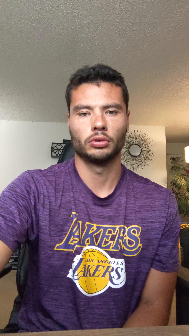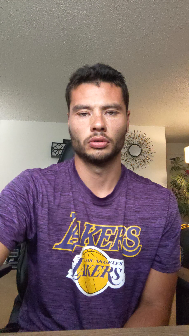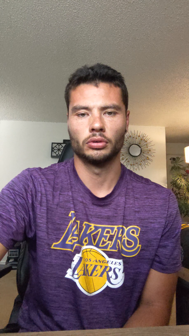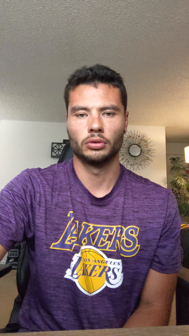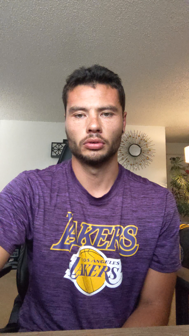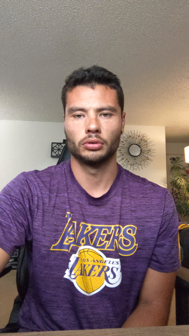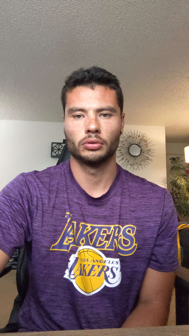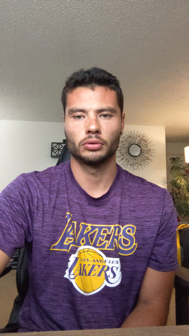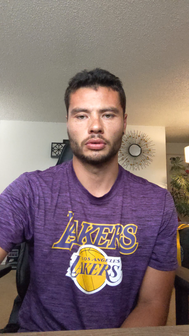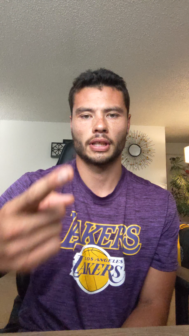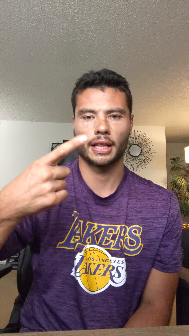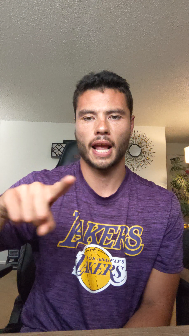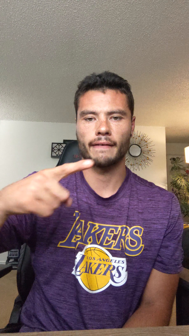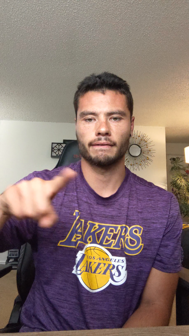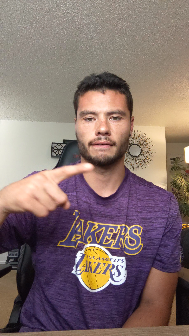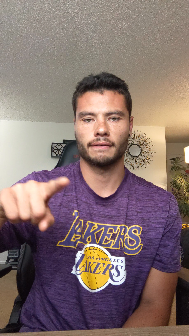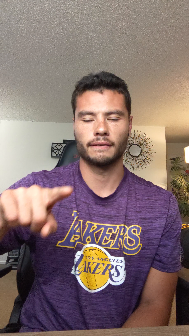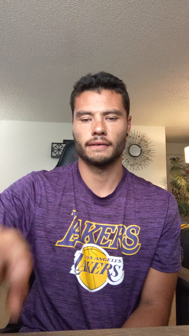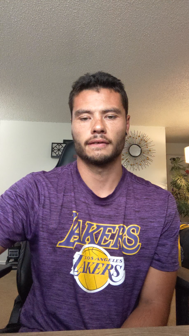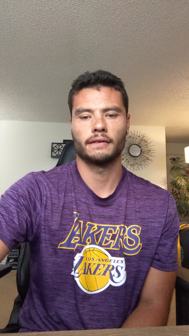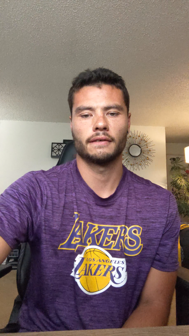knife